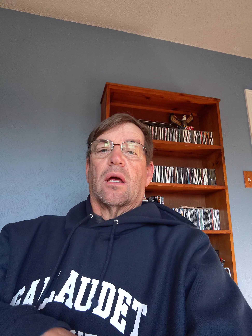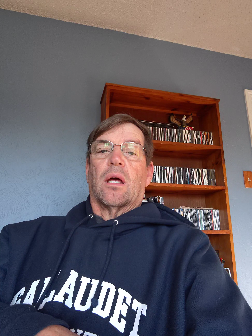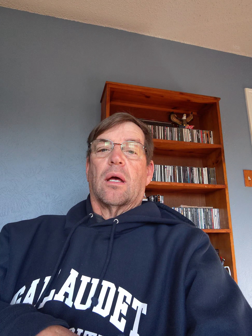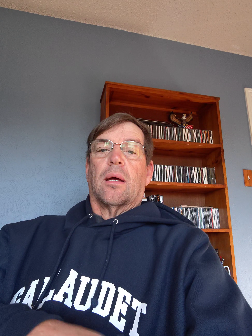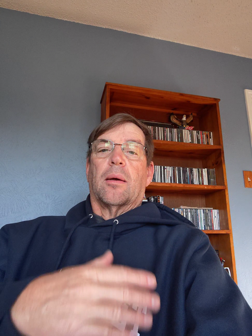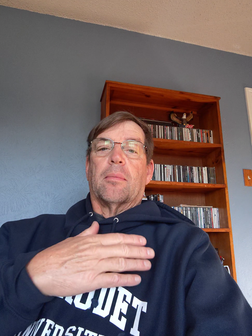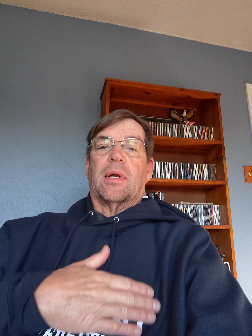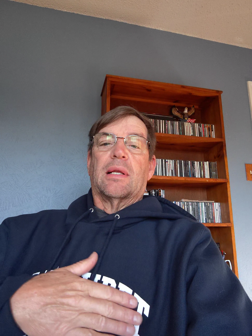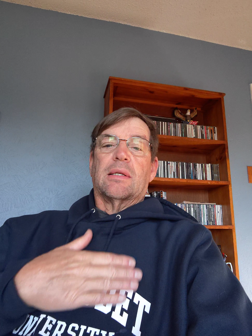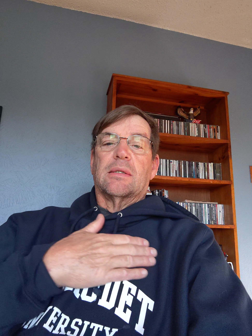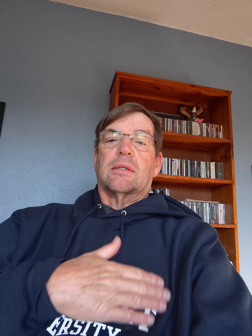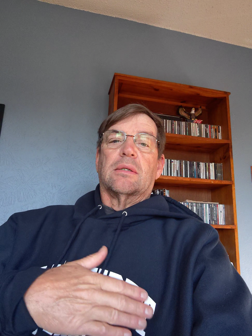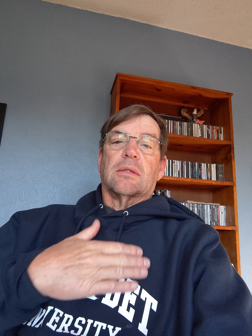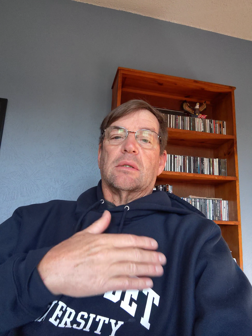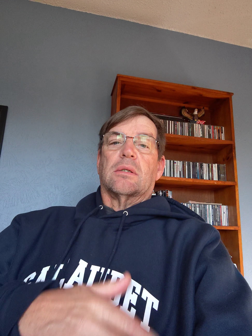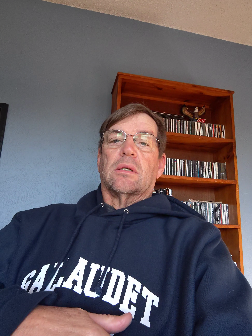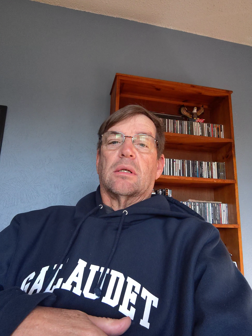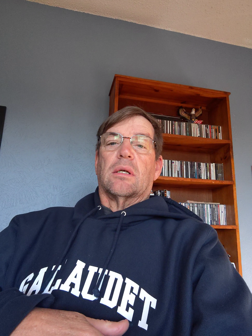please